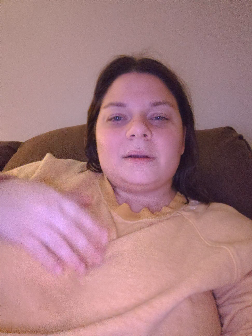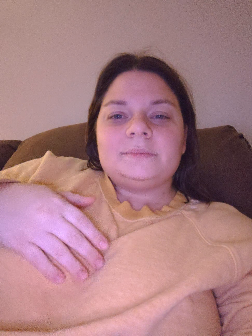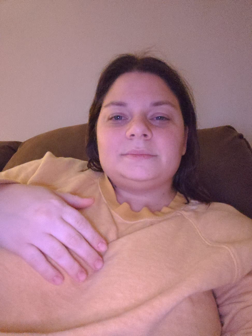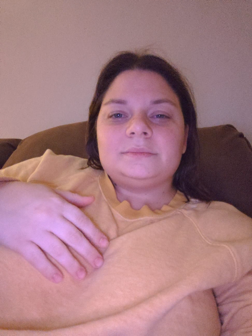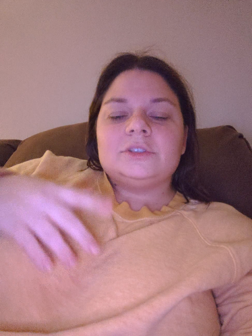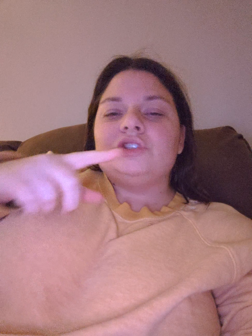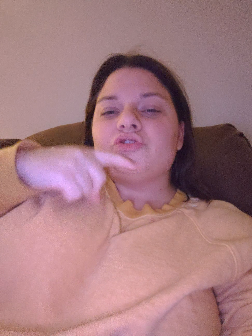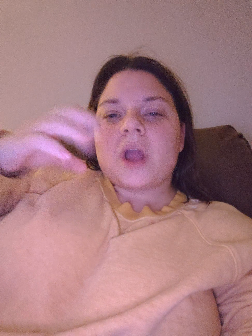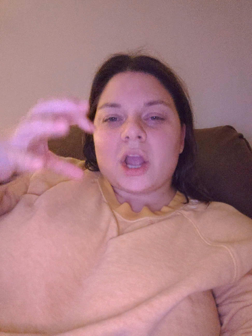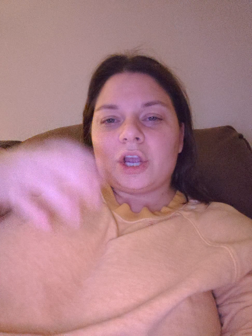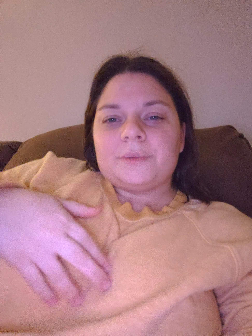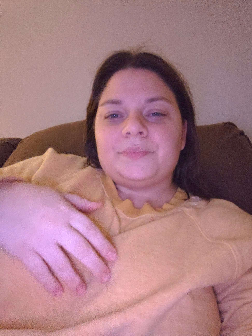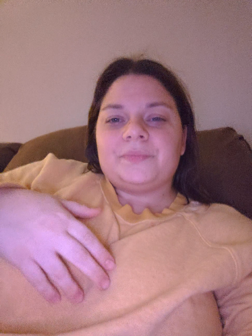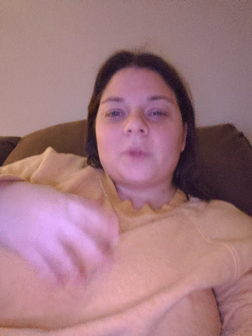dryer